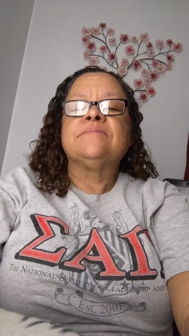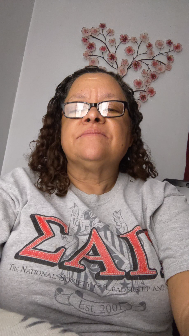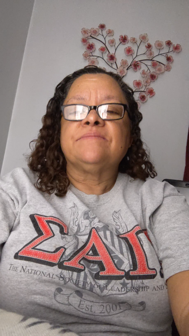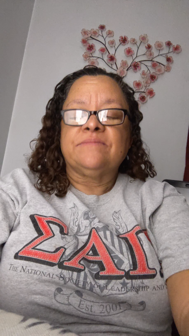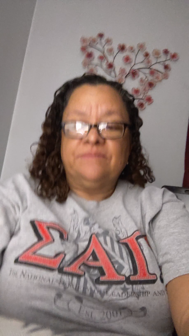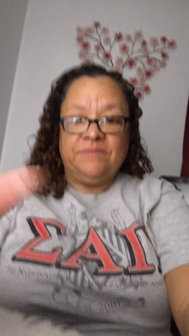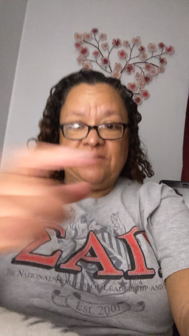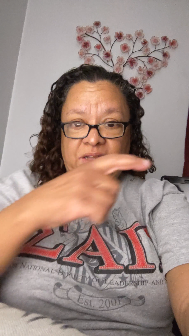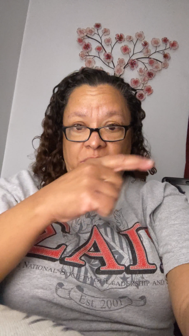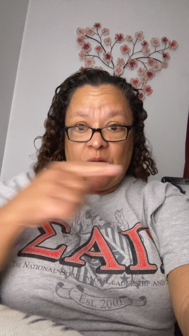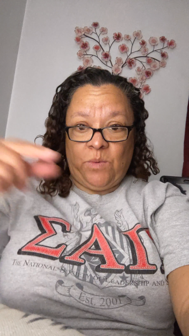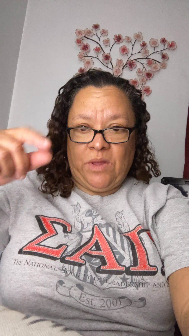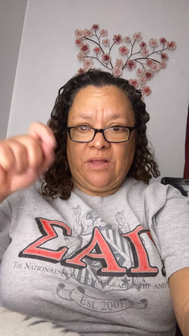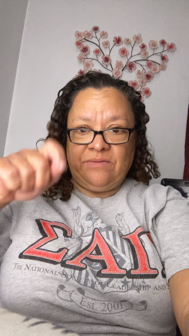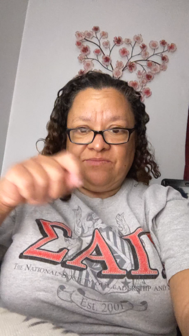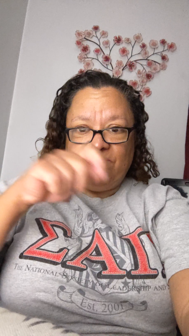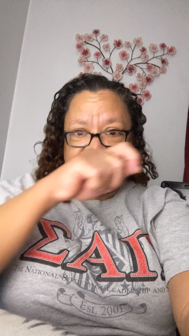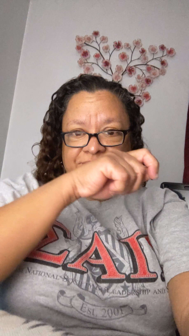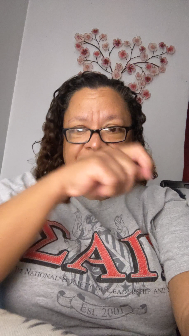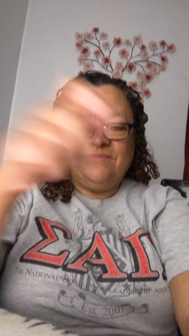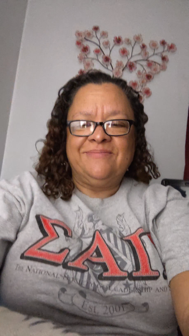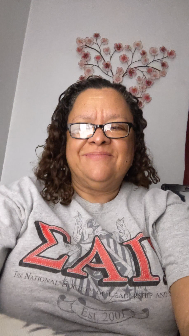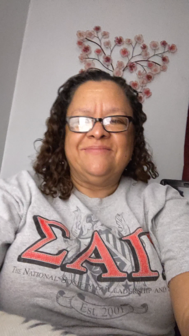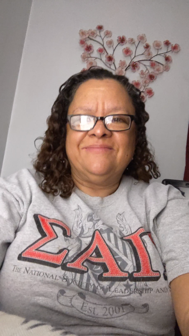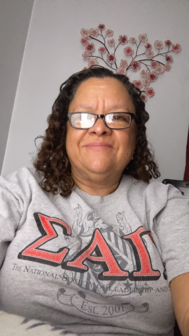peas